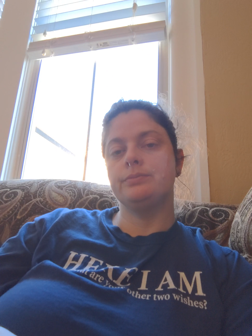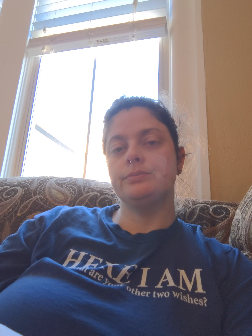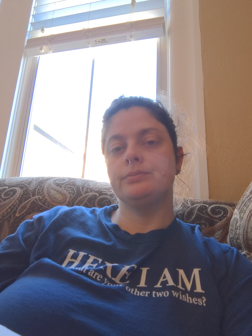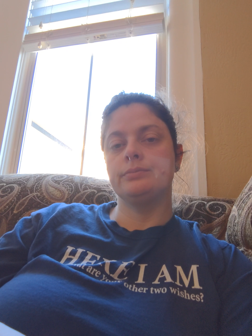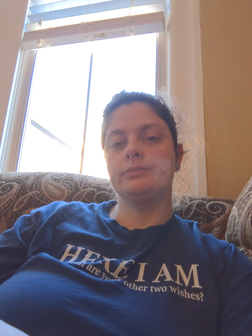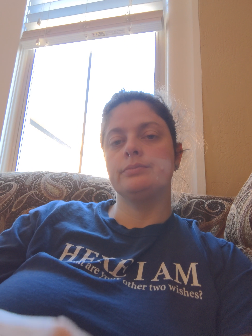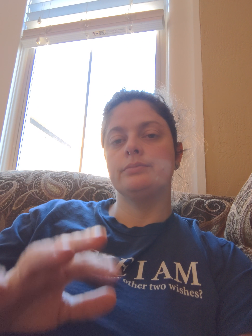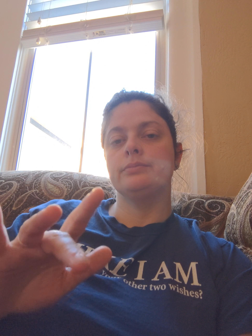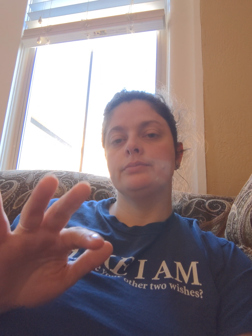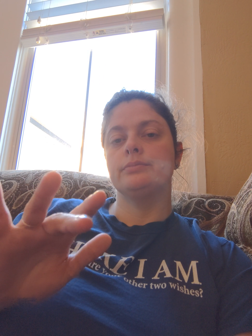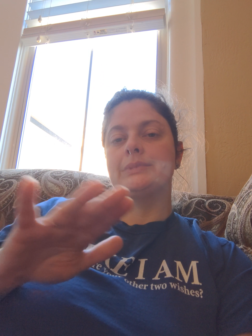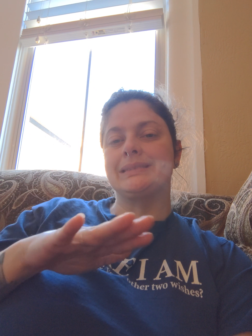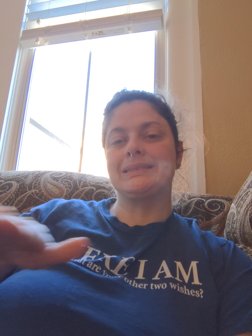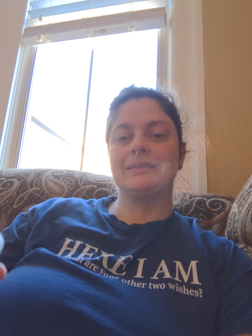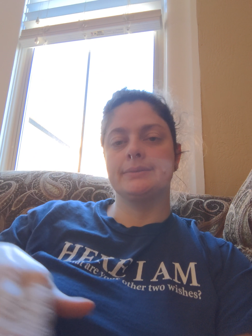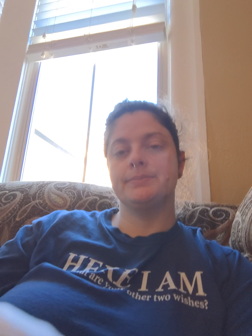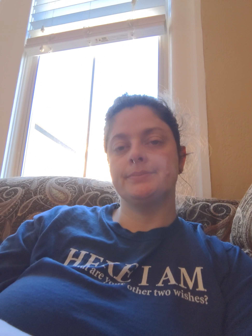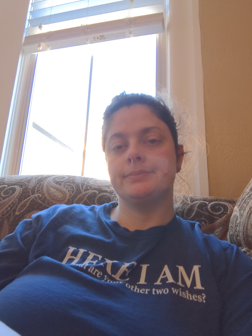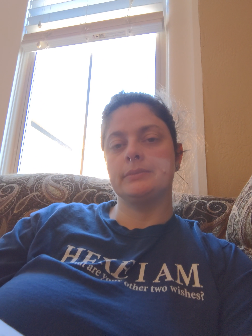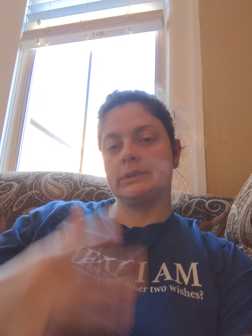clean